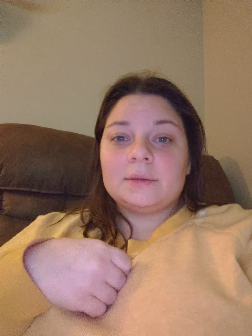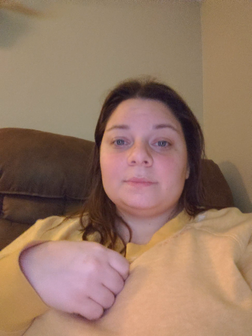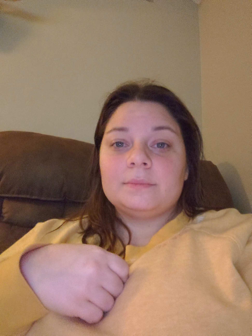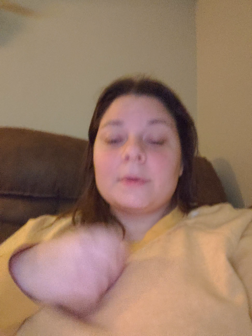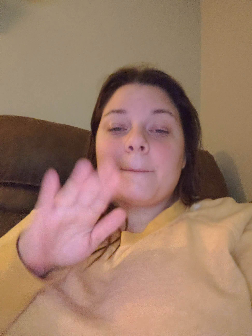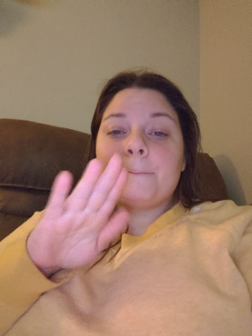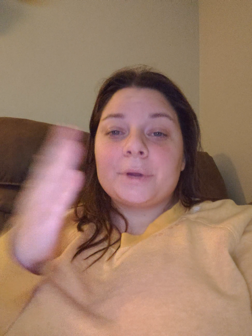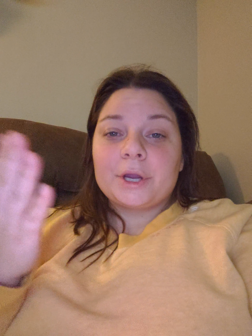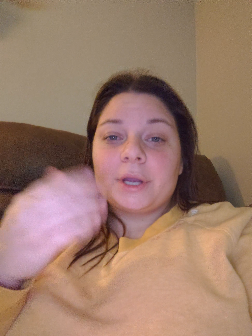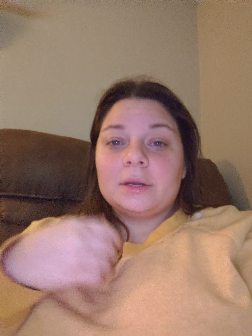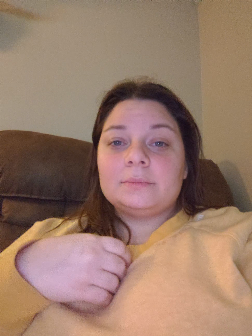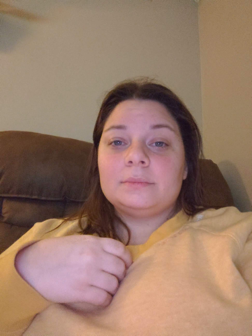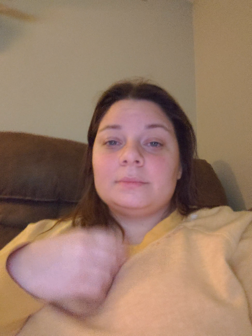book